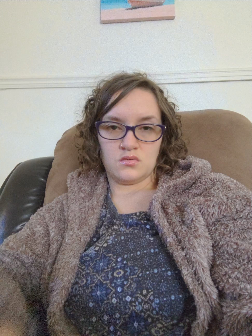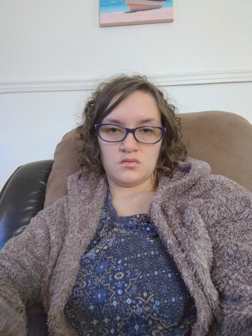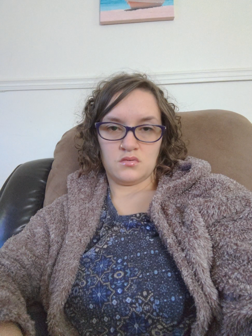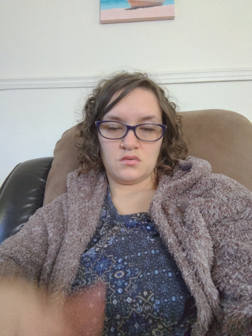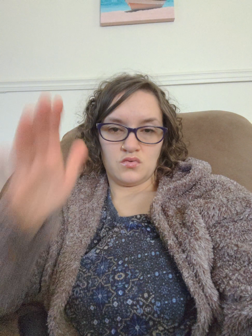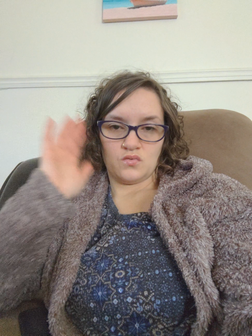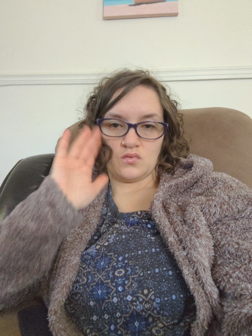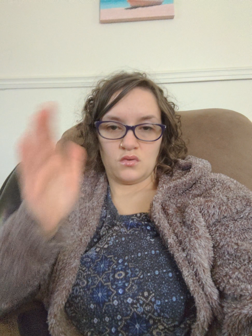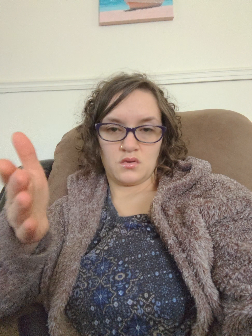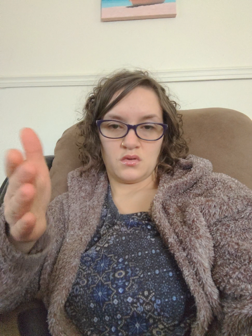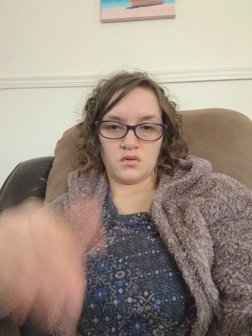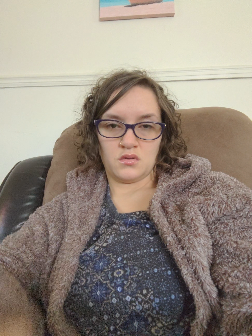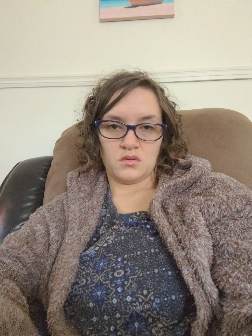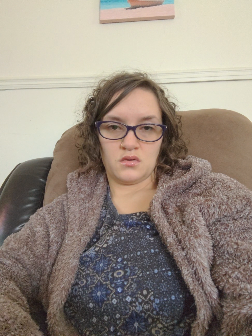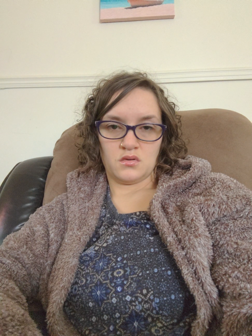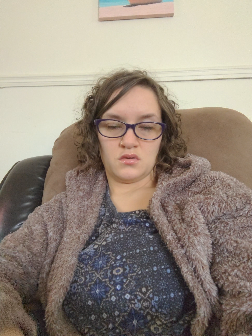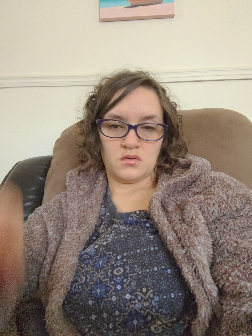will